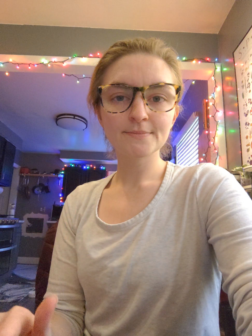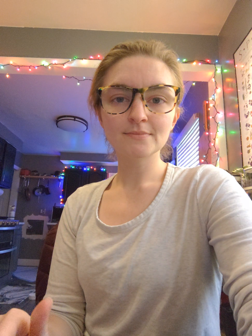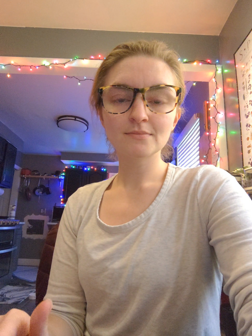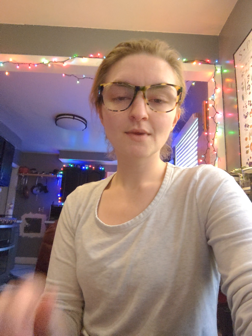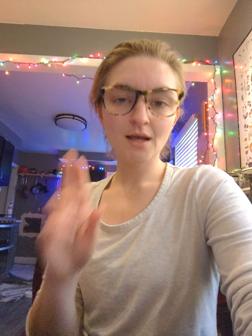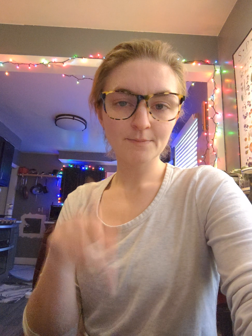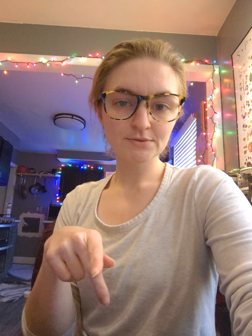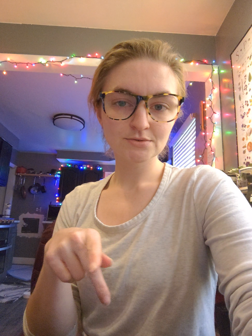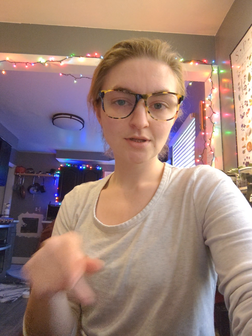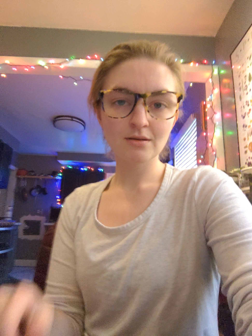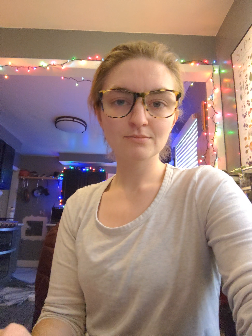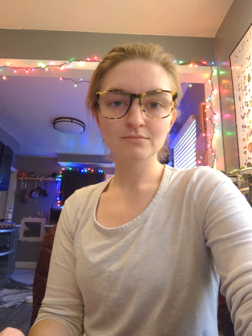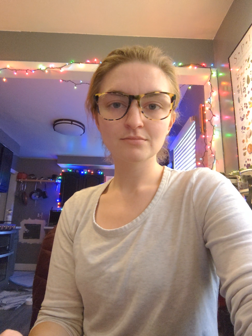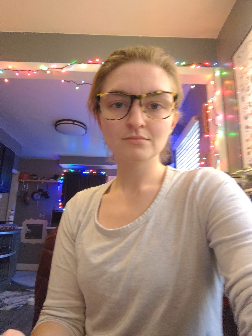up